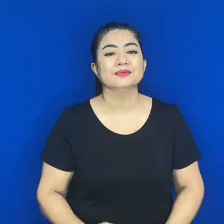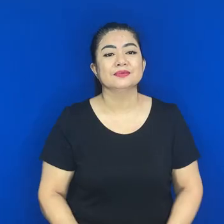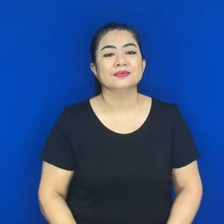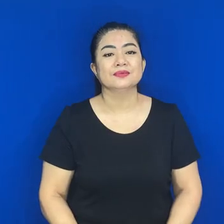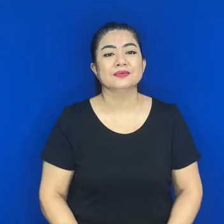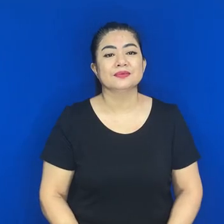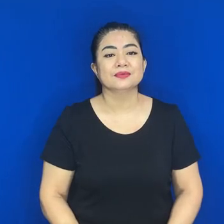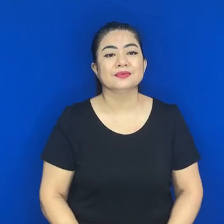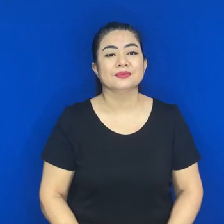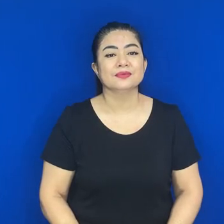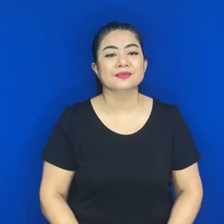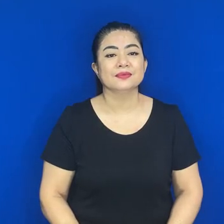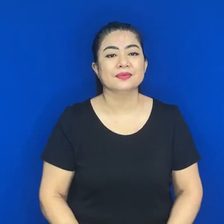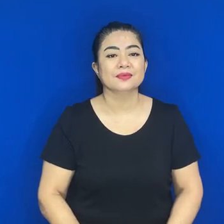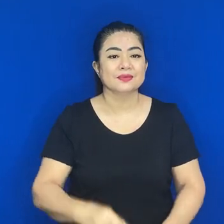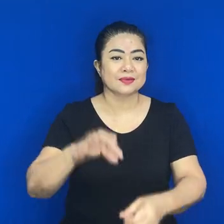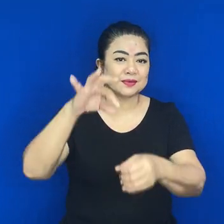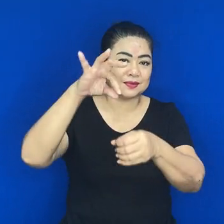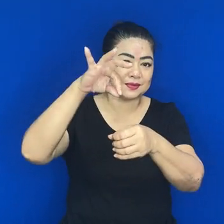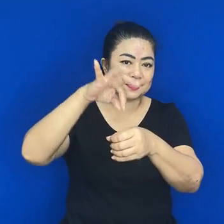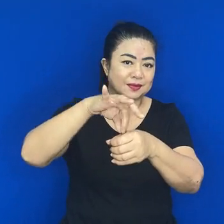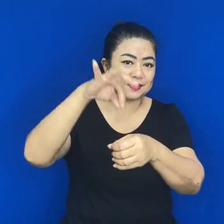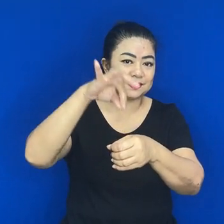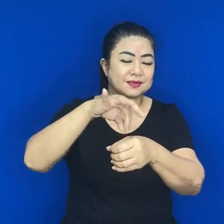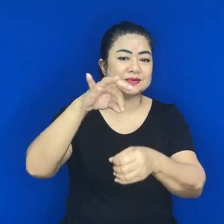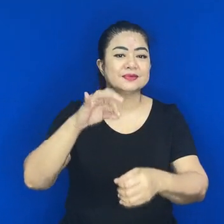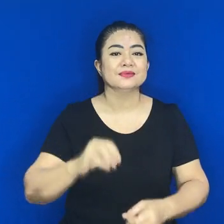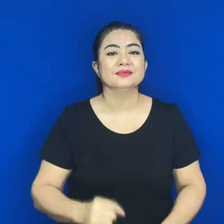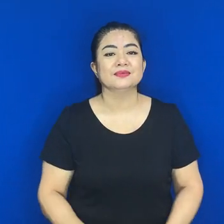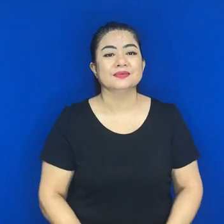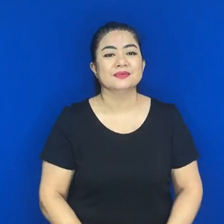tea